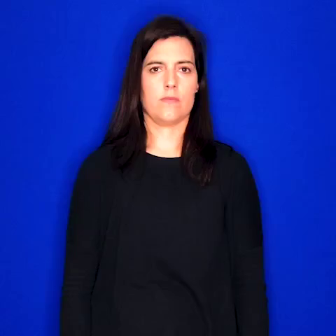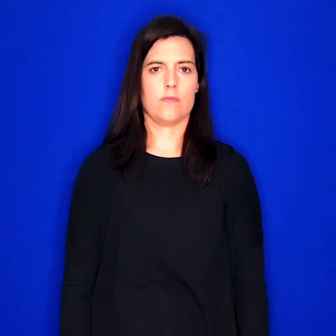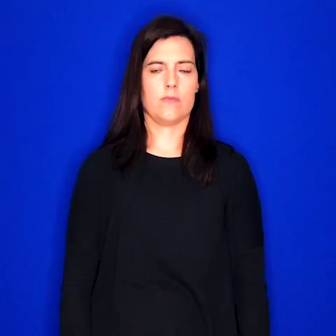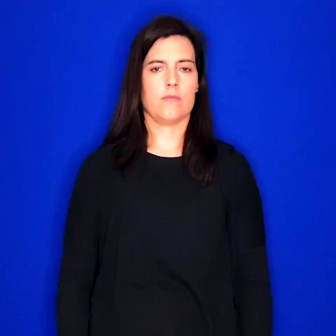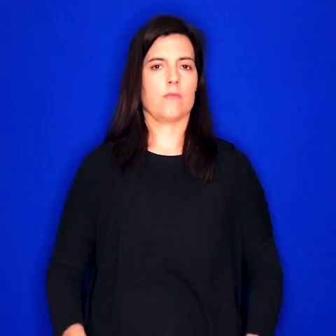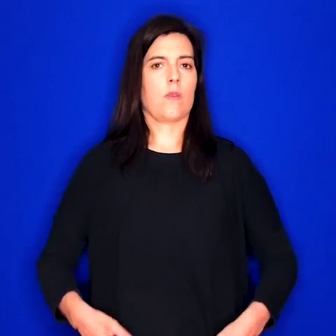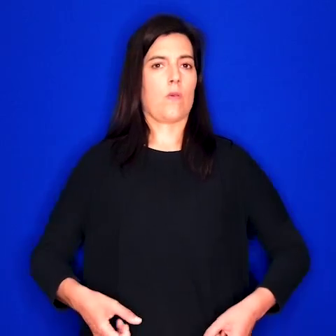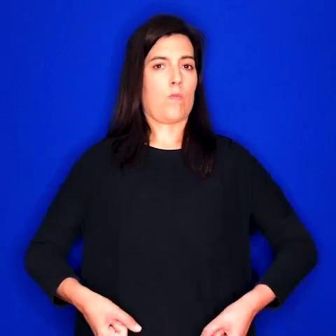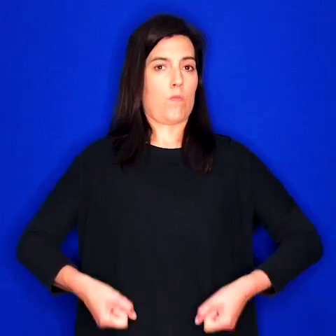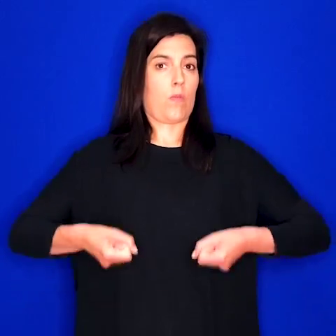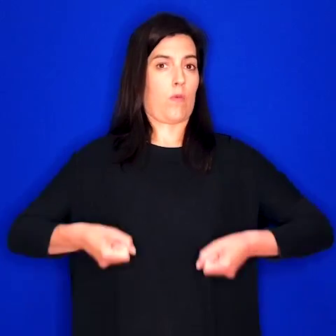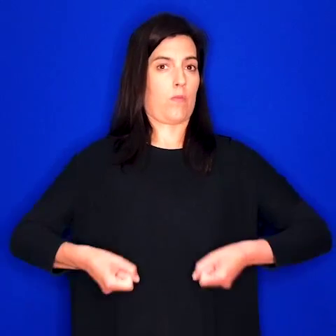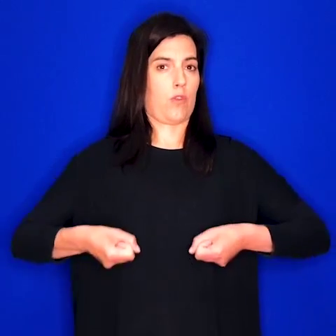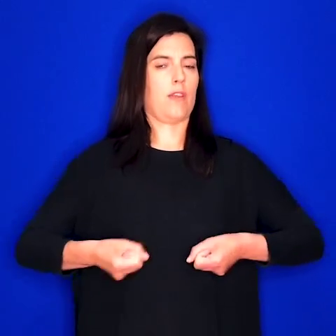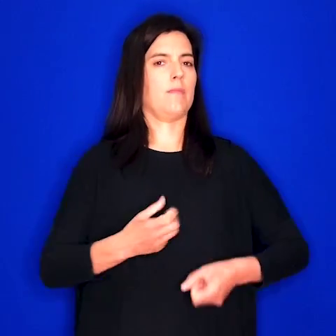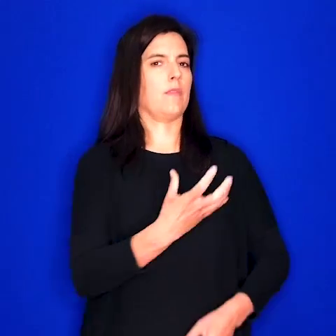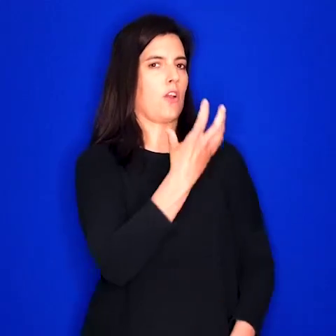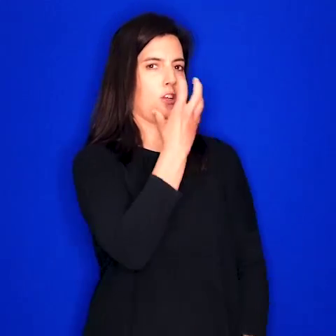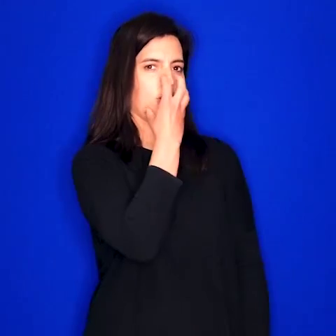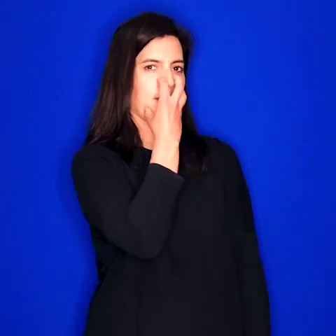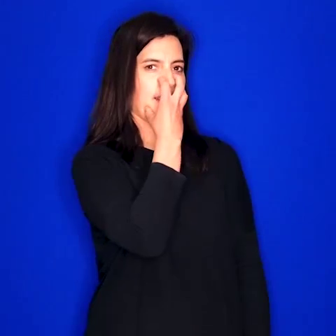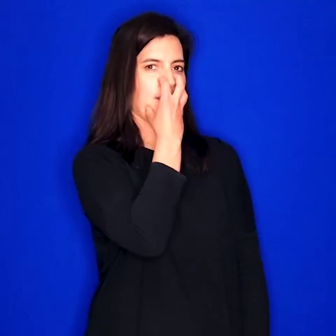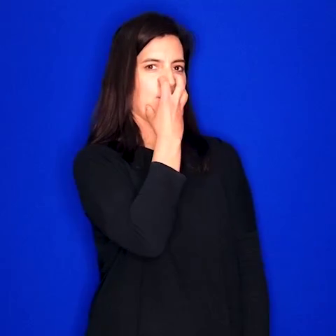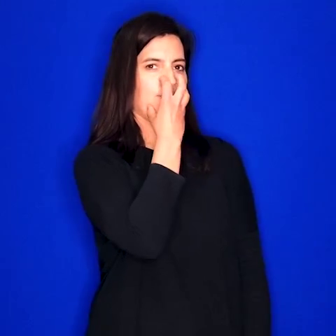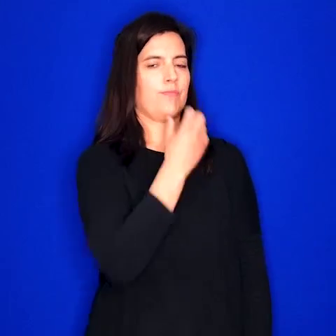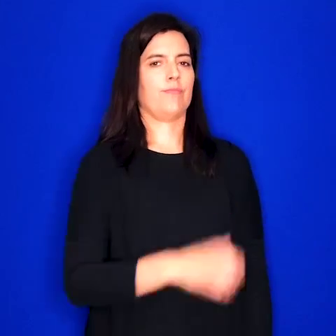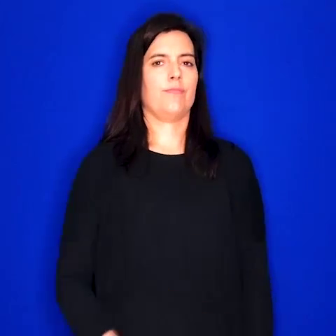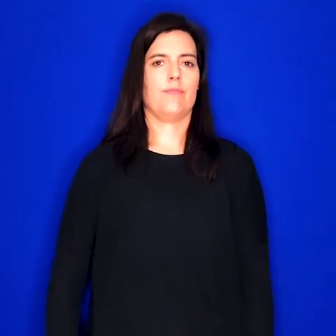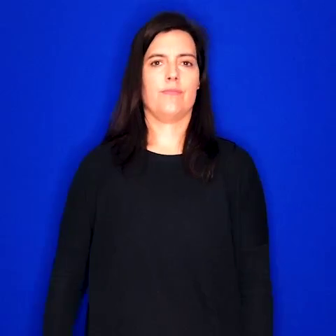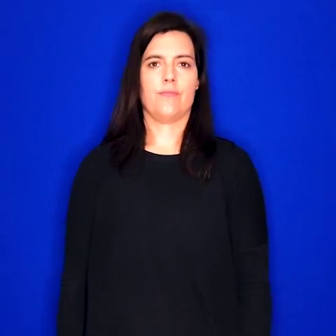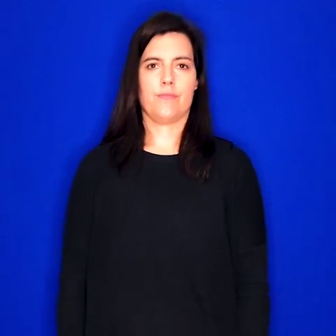bombona mascara